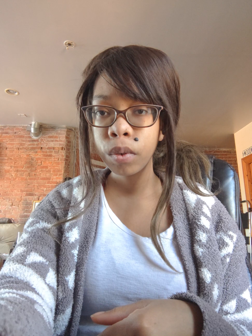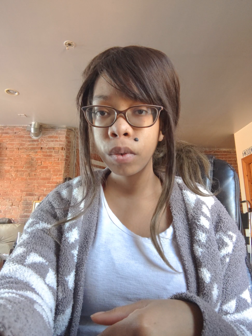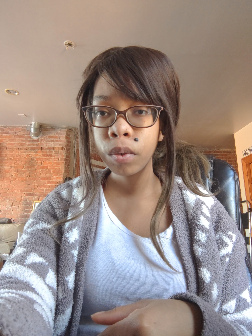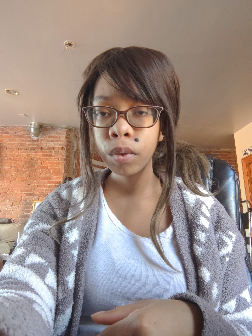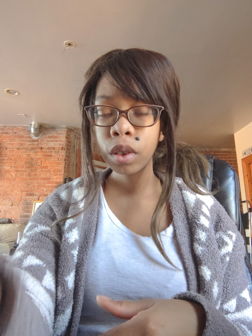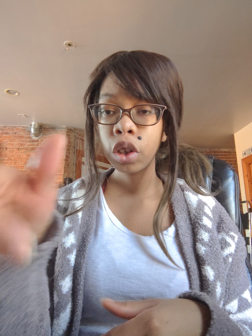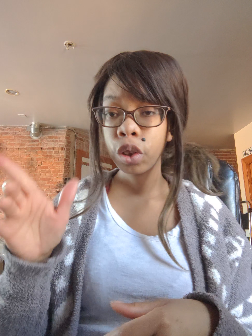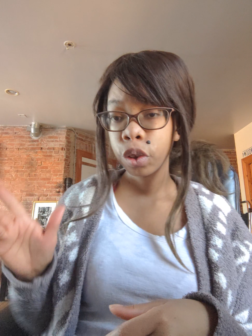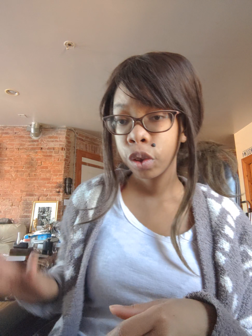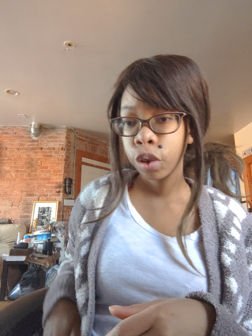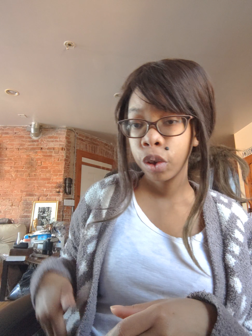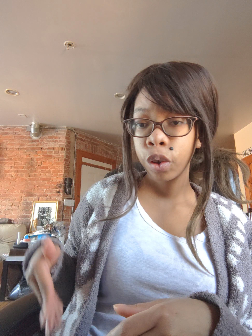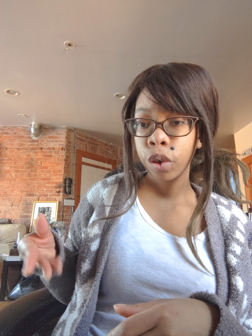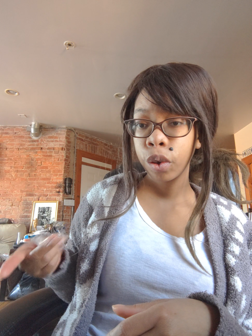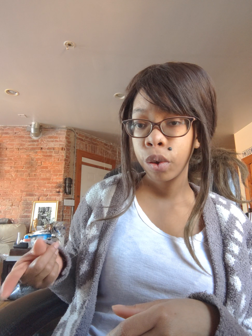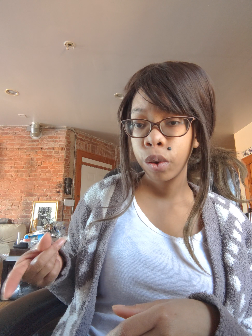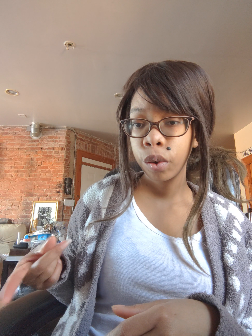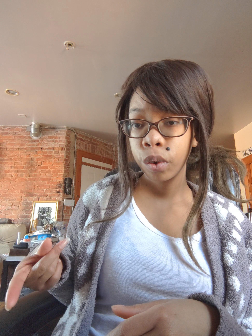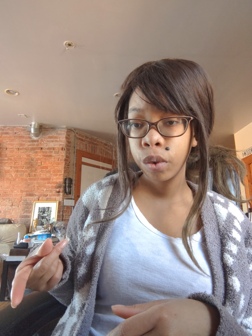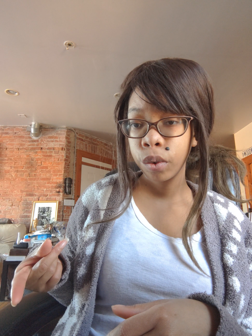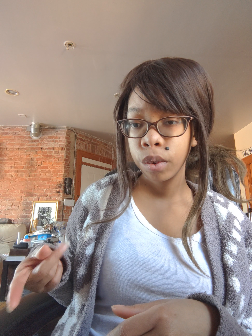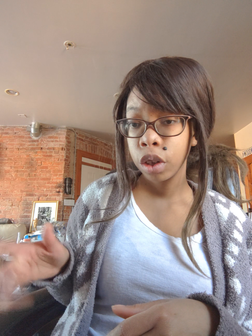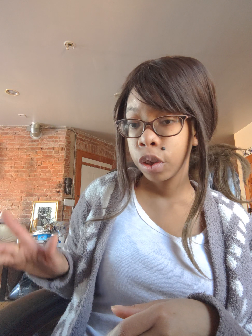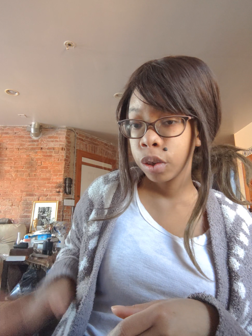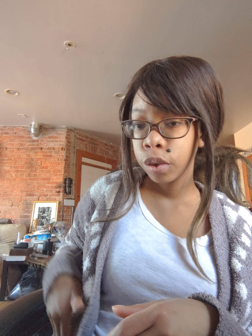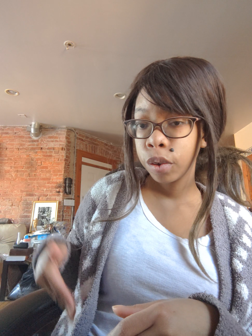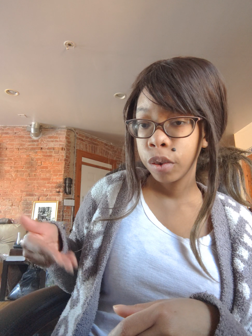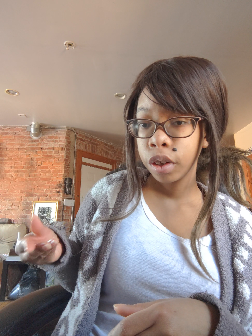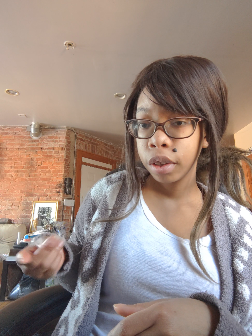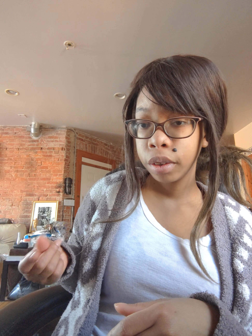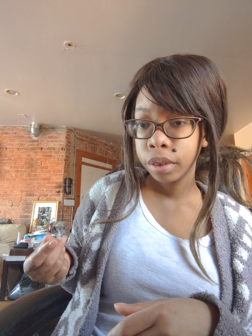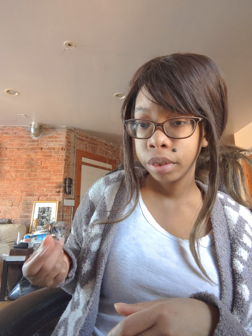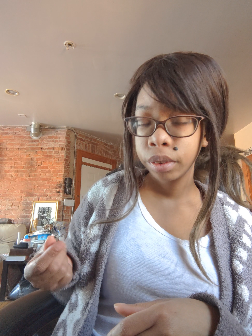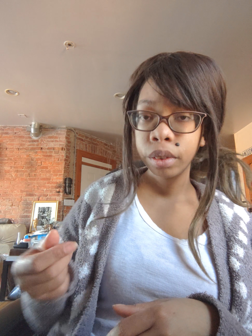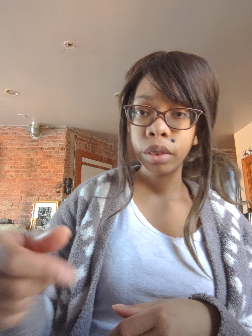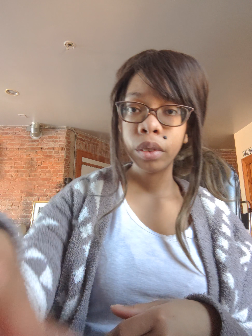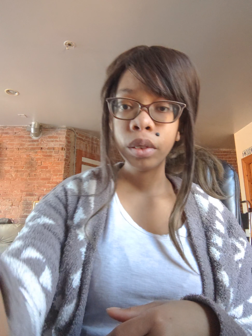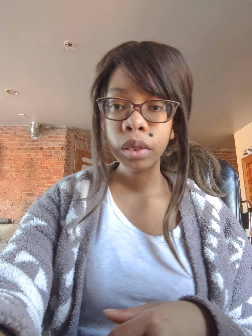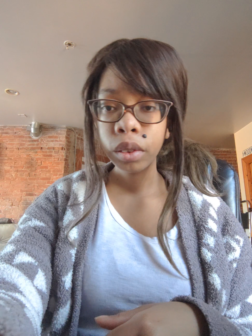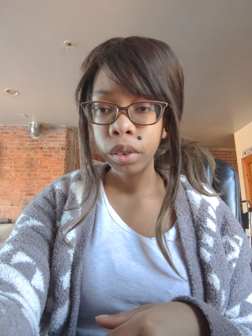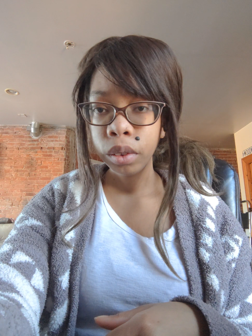dog